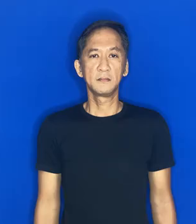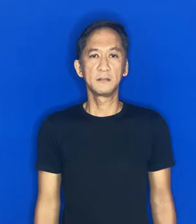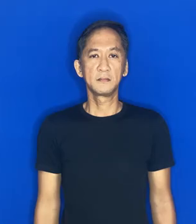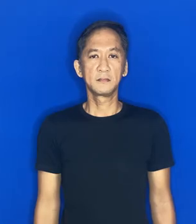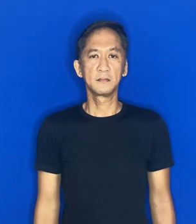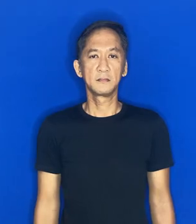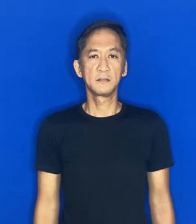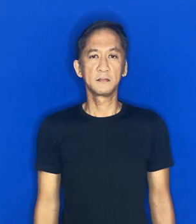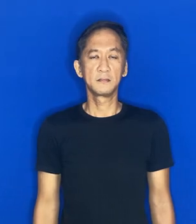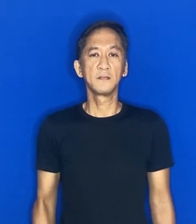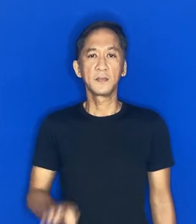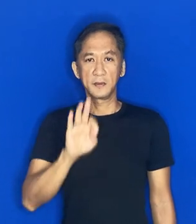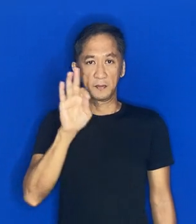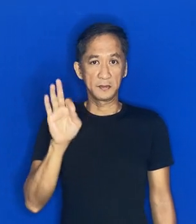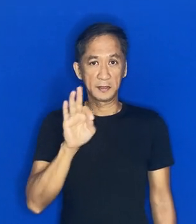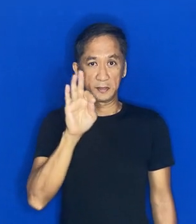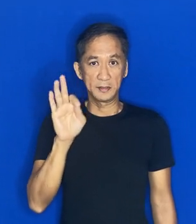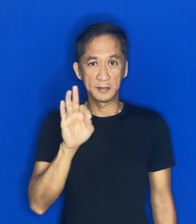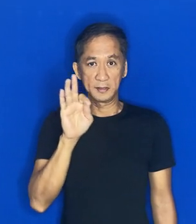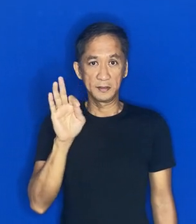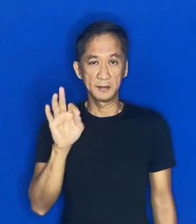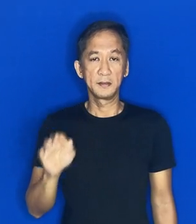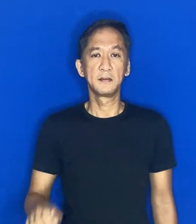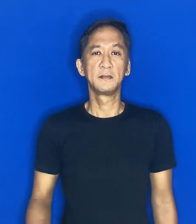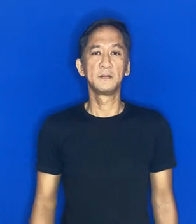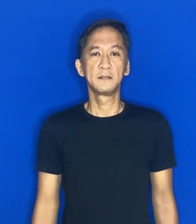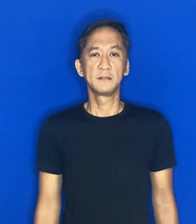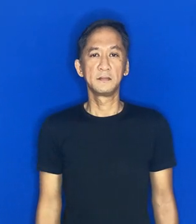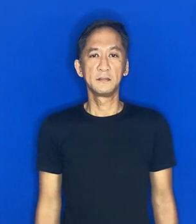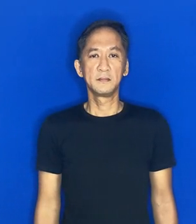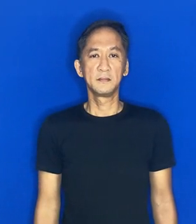friday